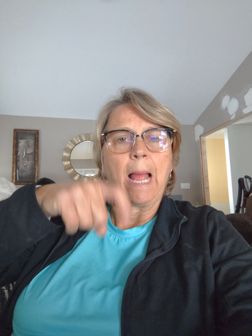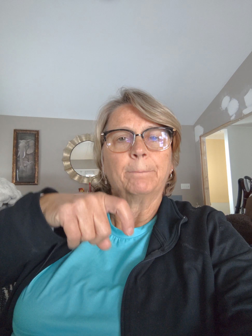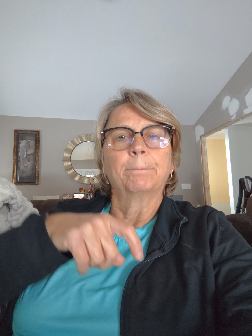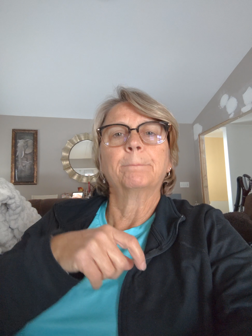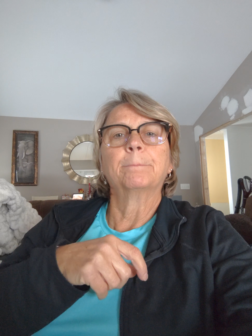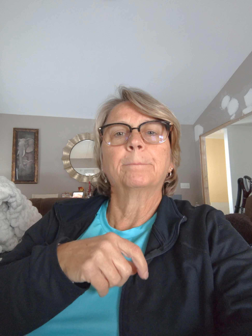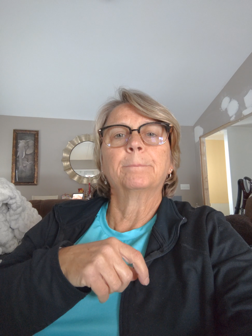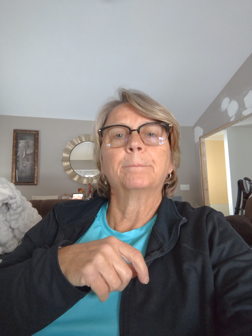time